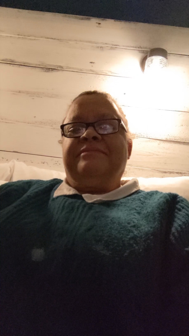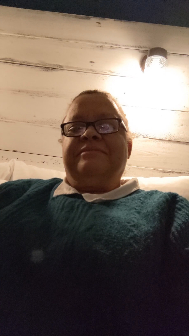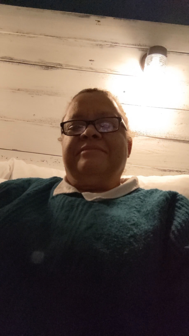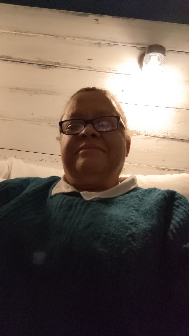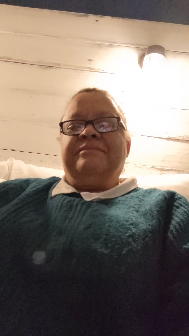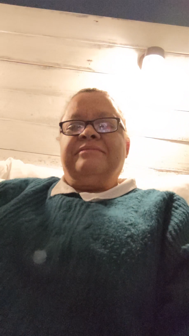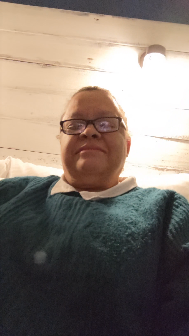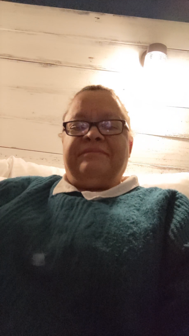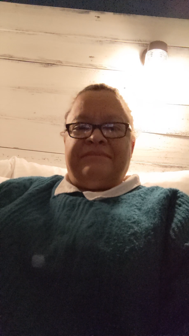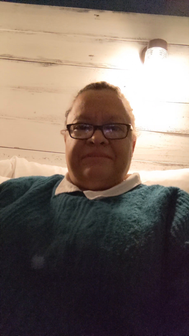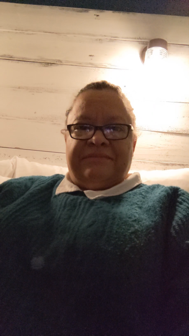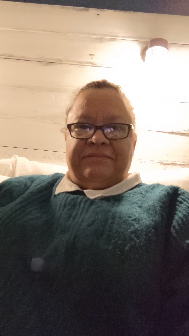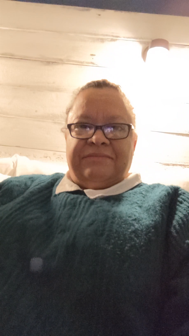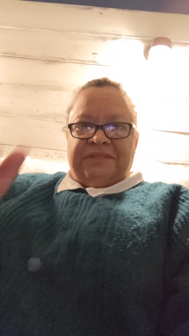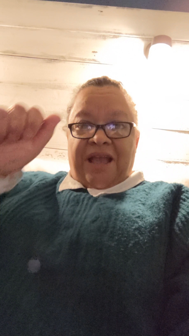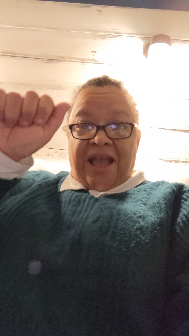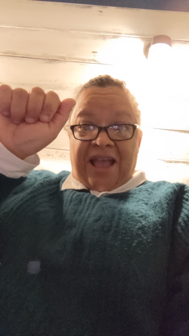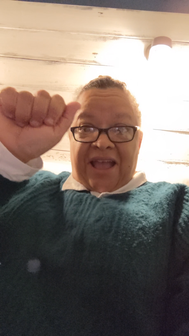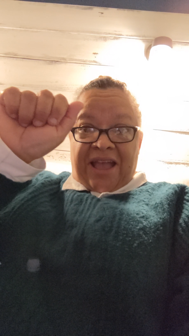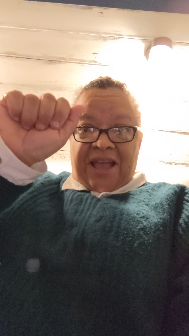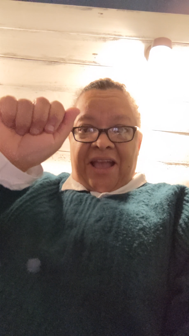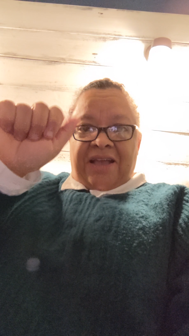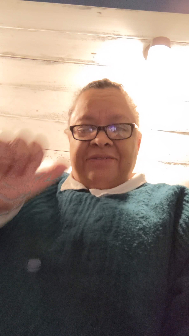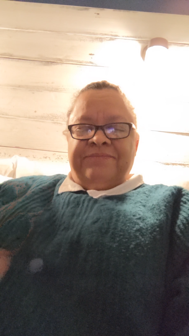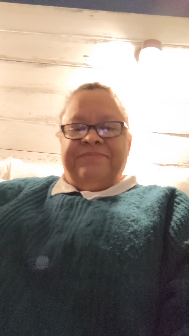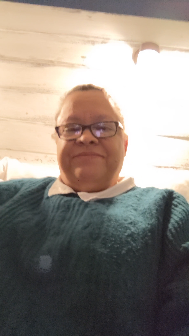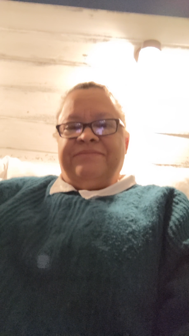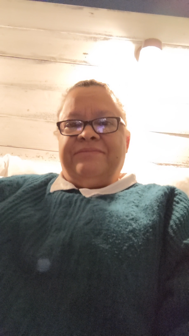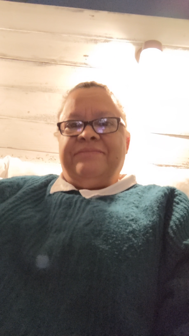a